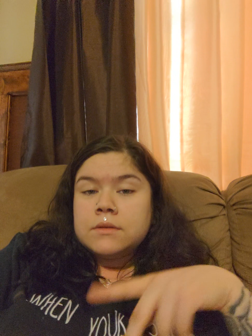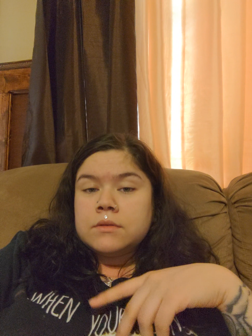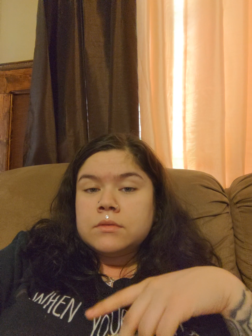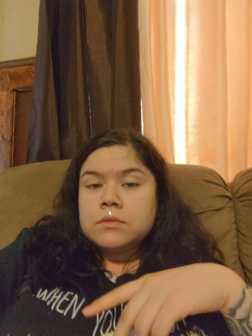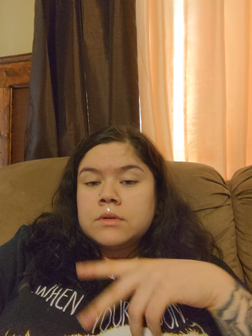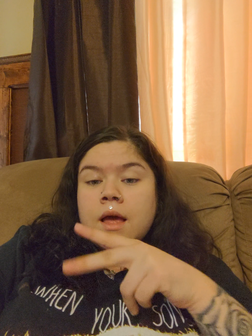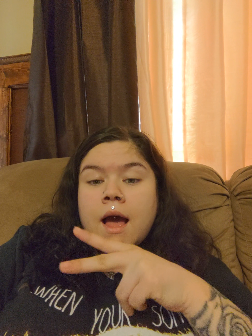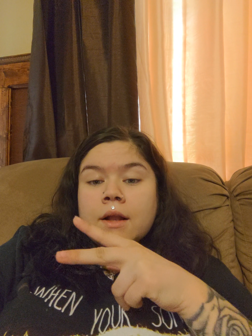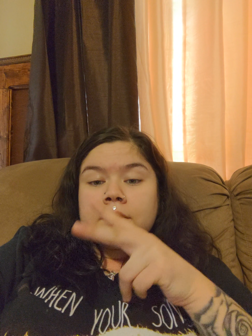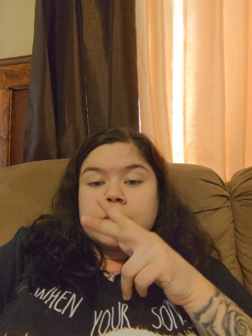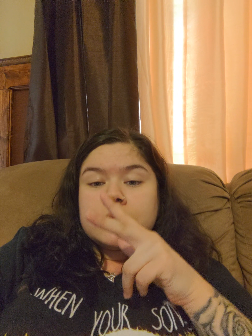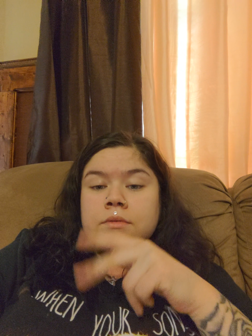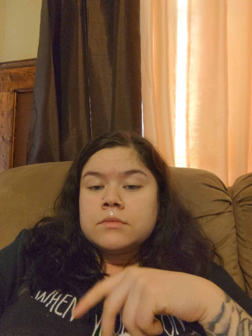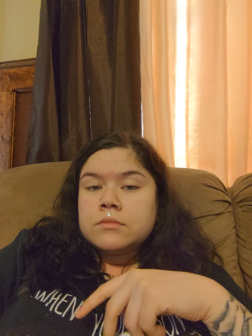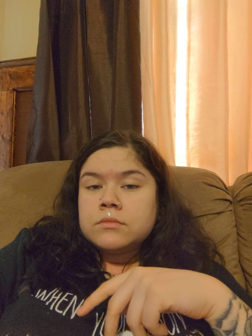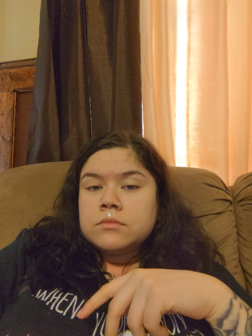hen